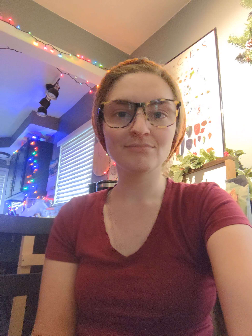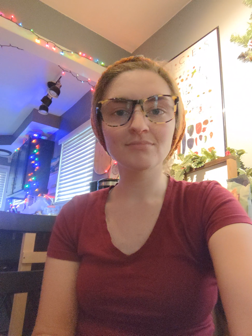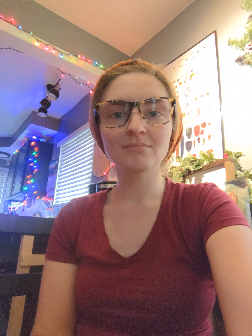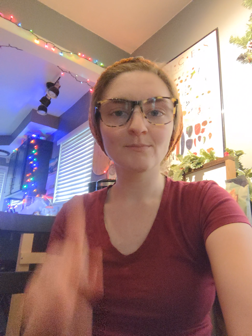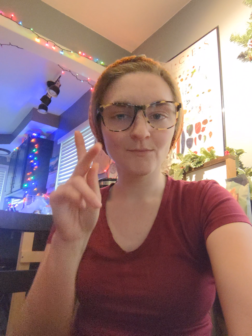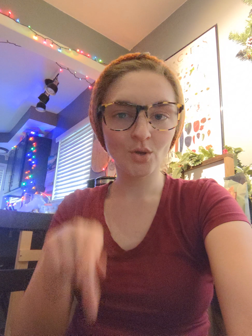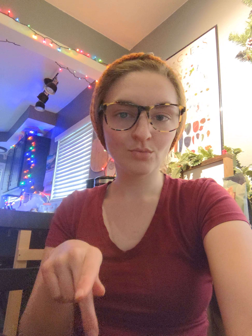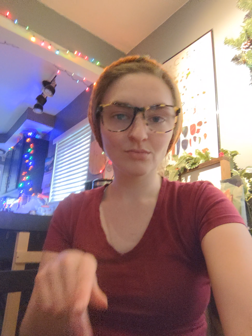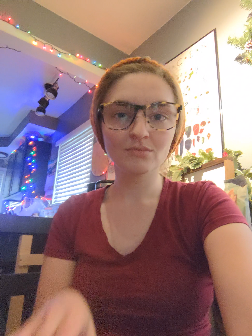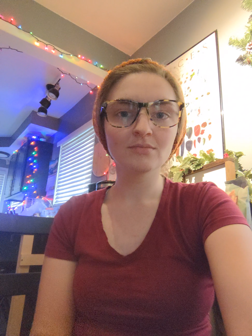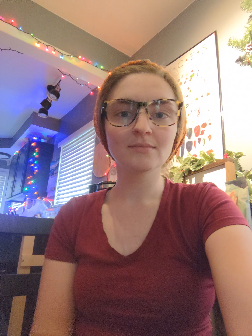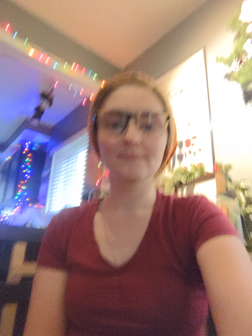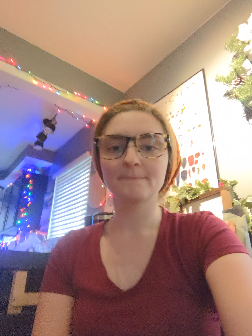person